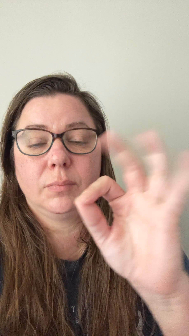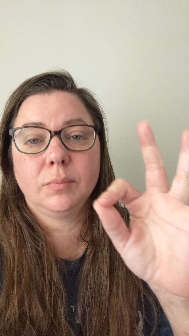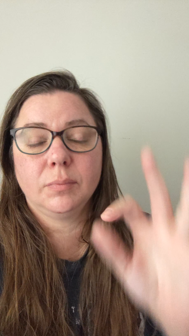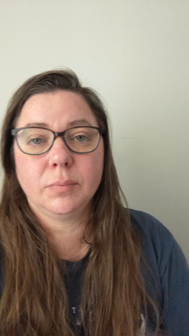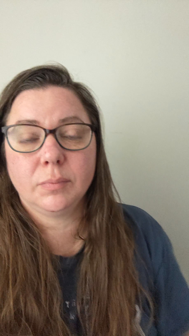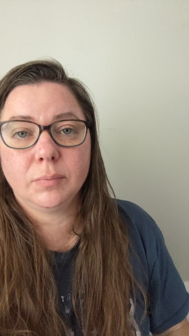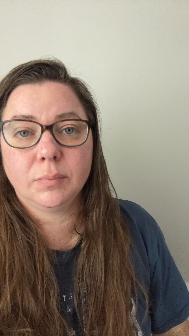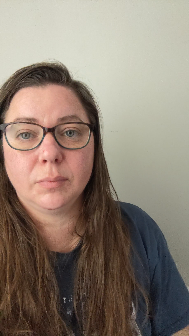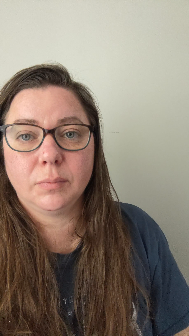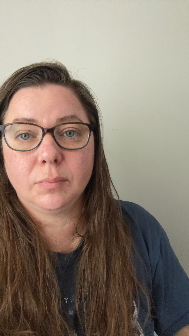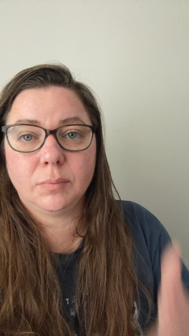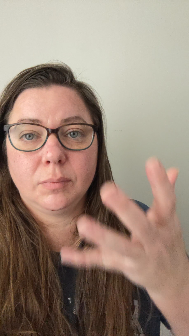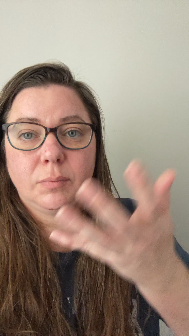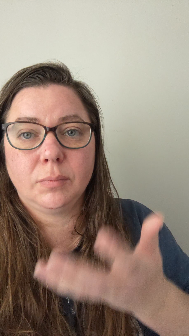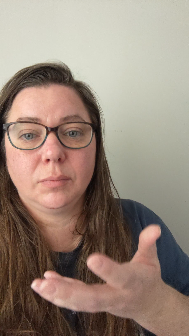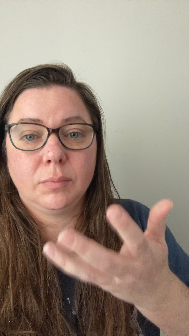heavy